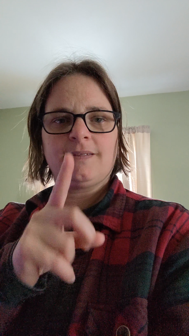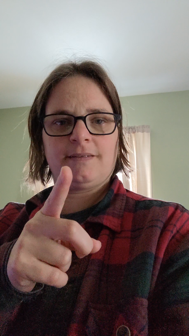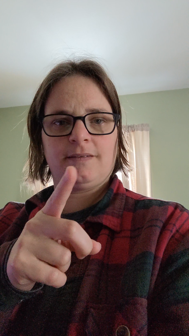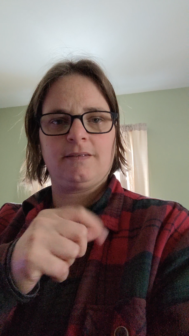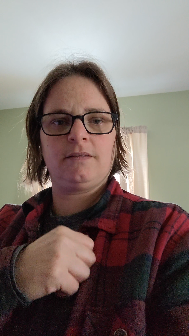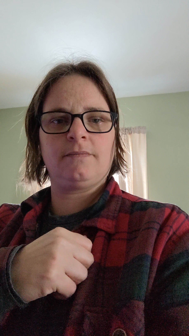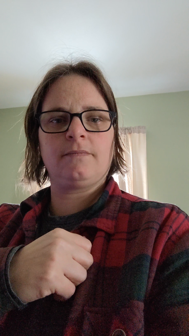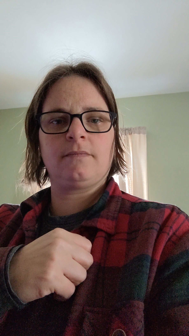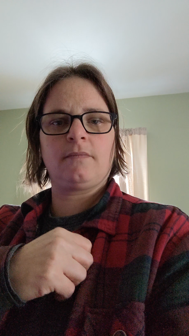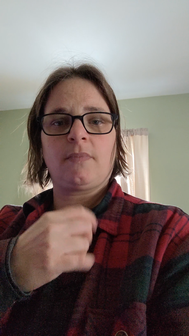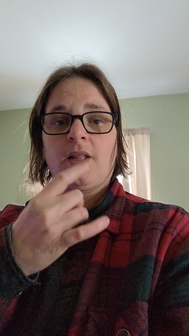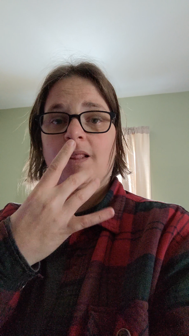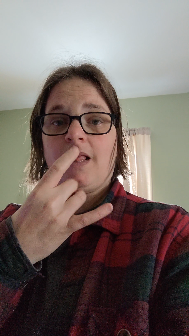light bulb